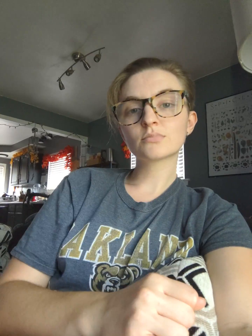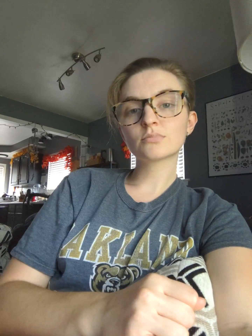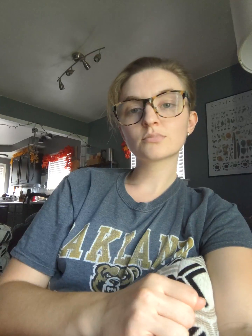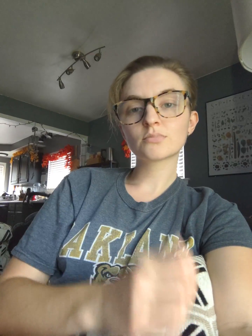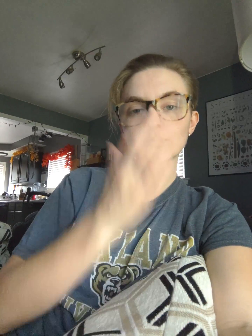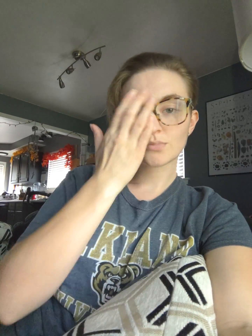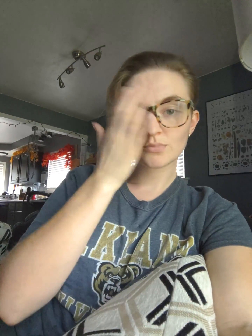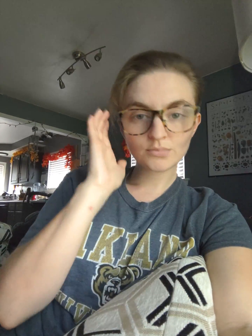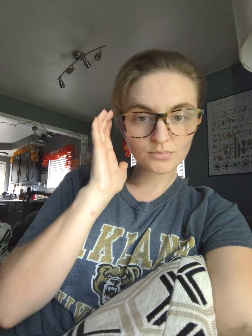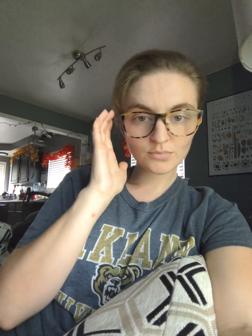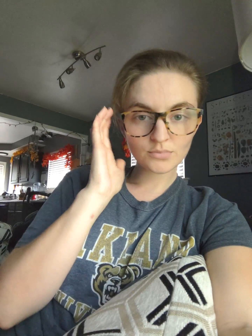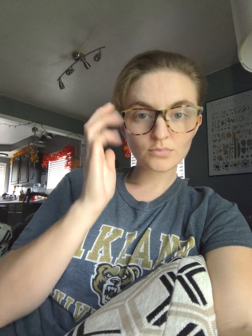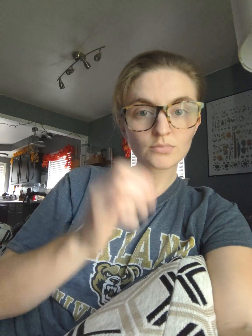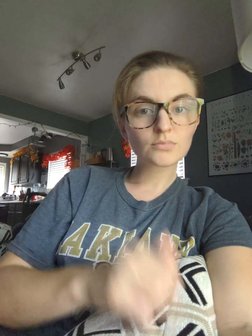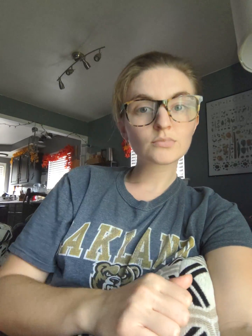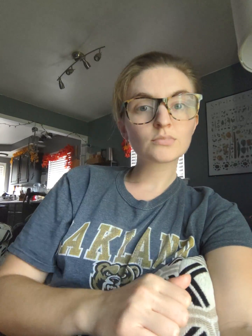peekaboo